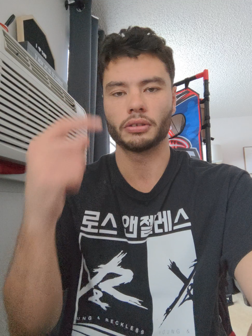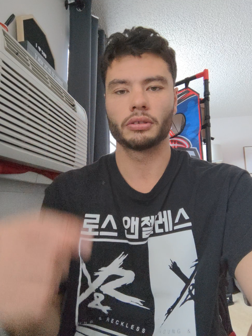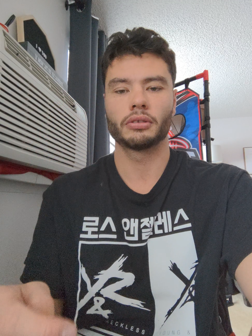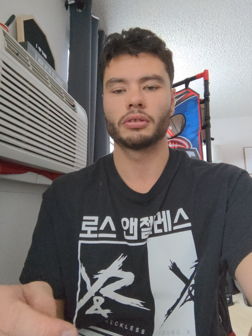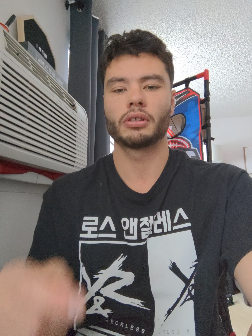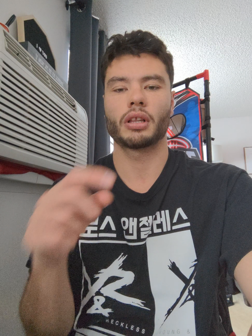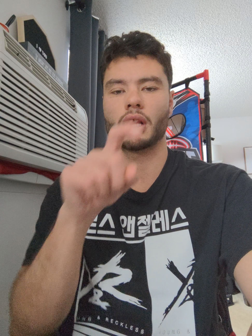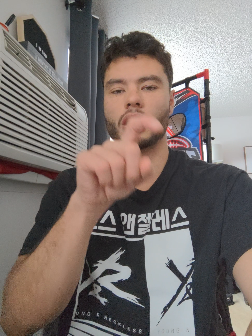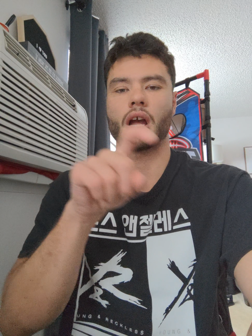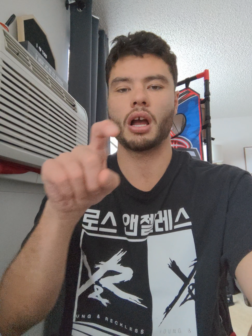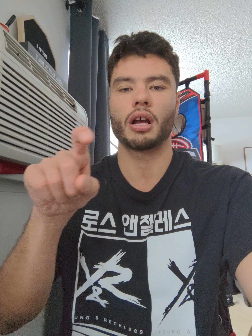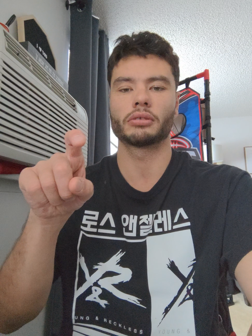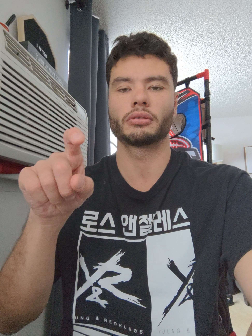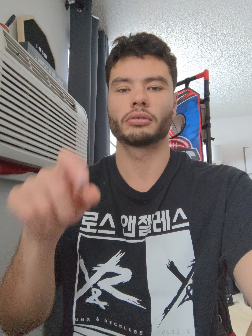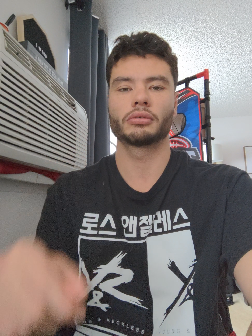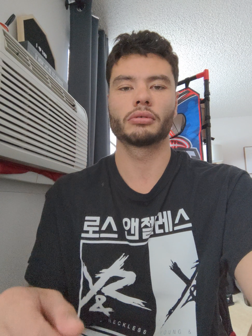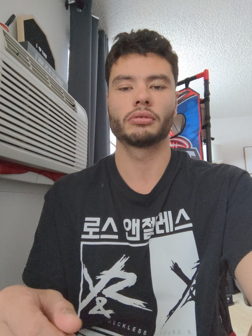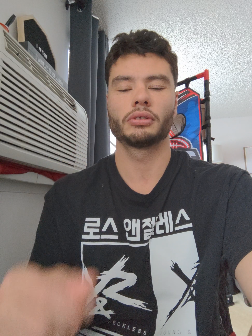closet